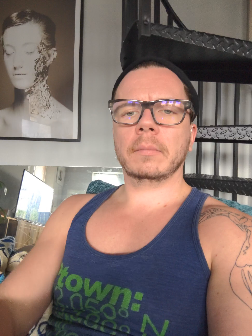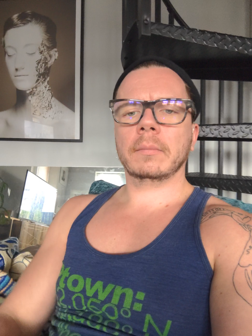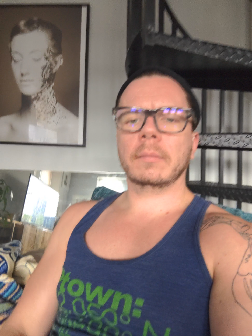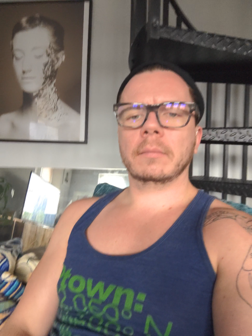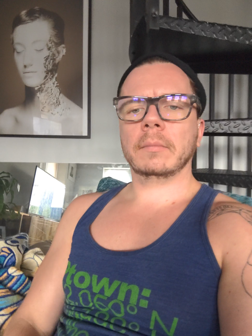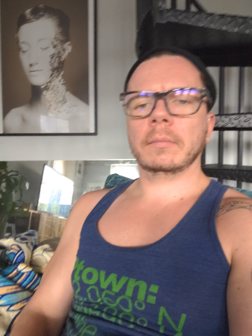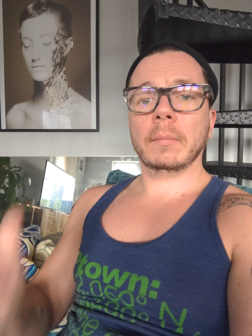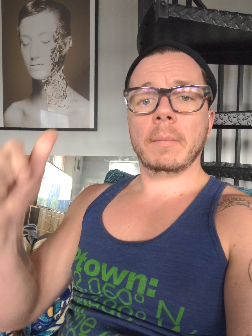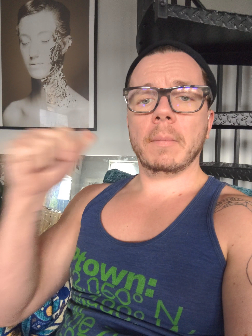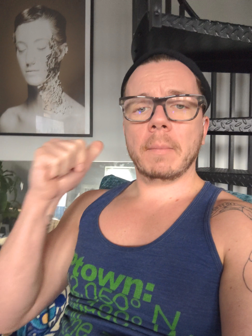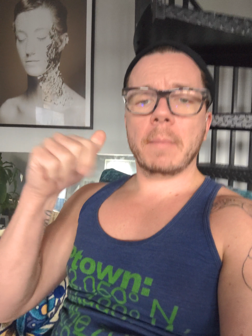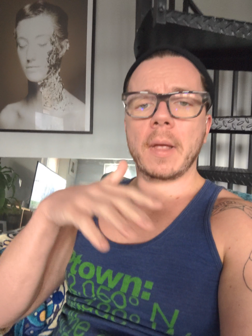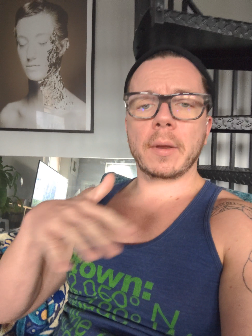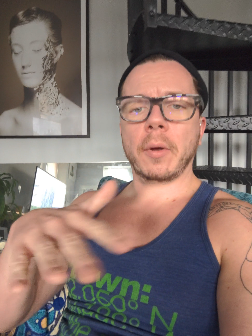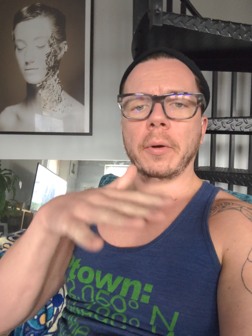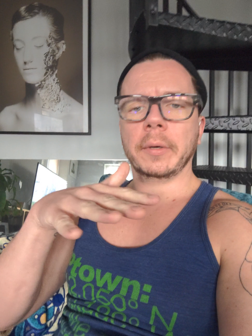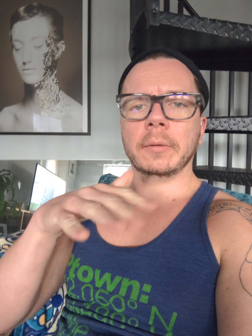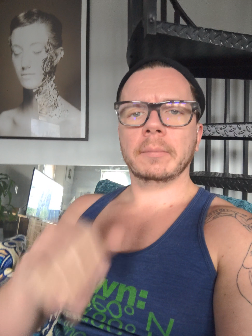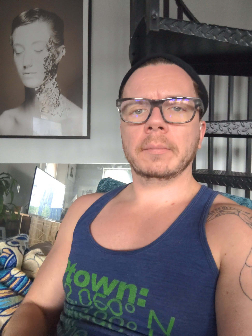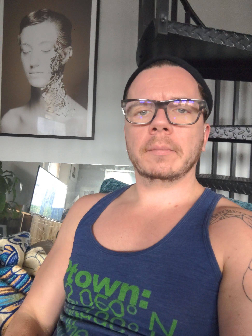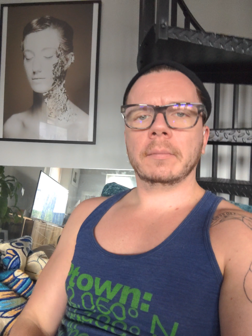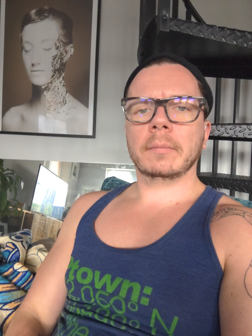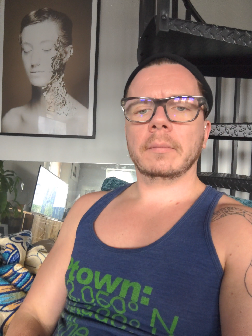backyard